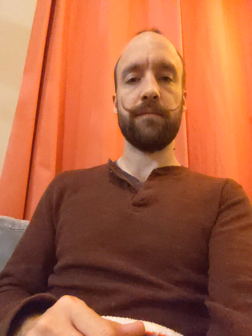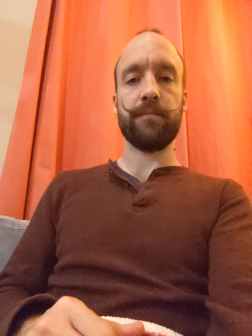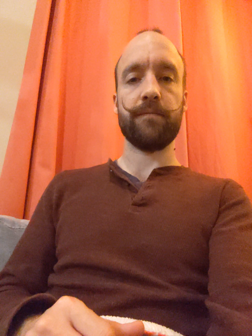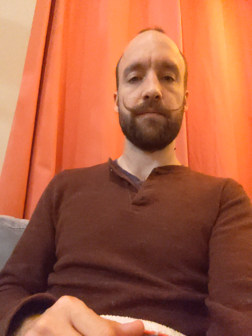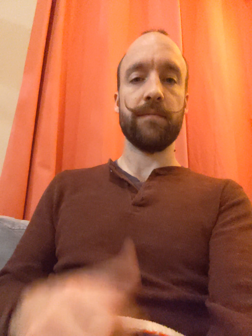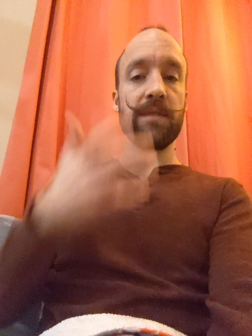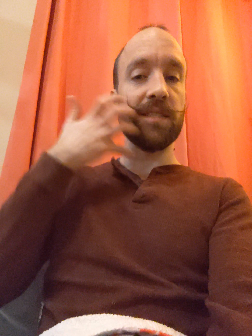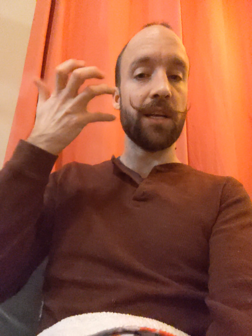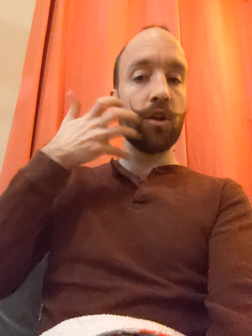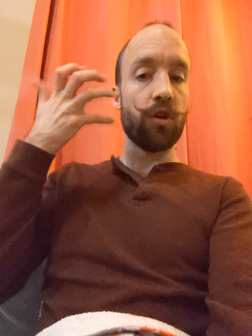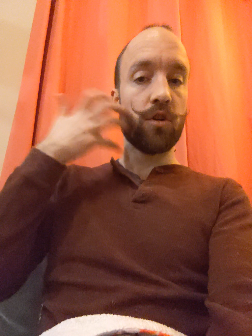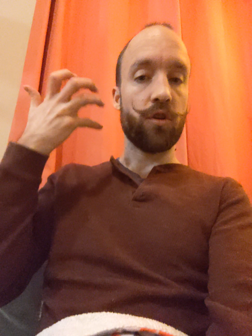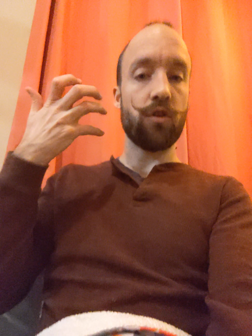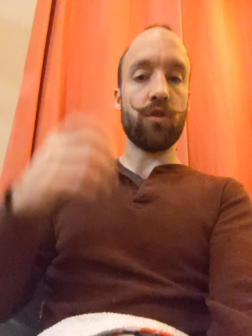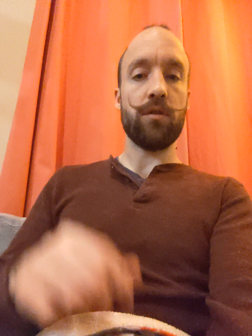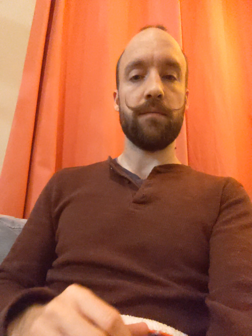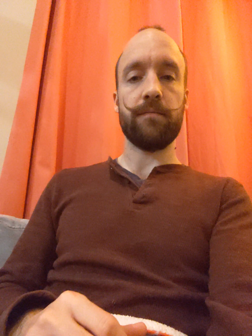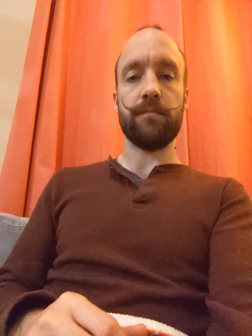tiger